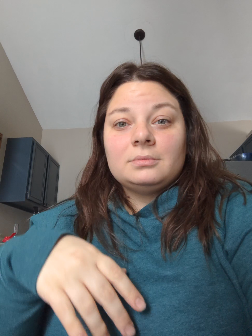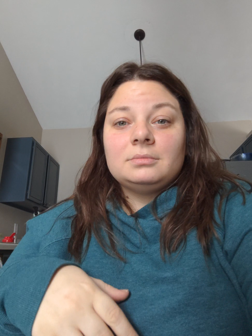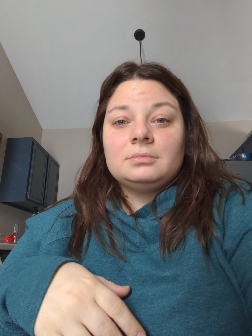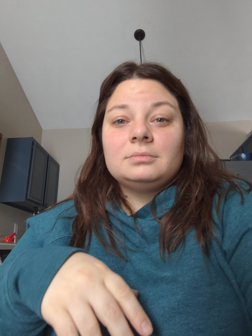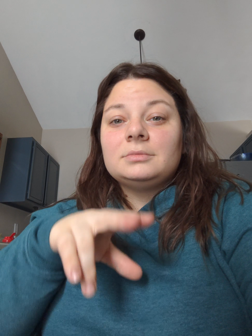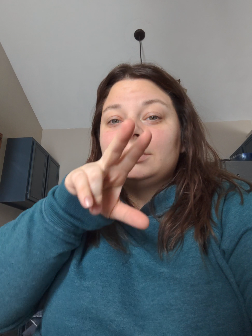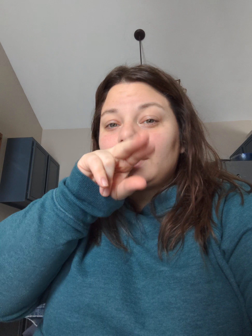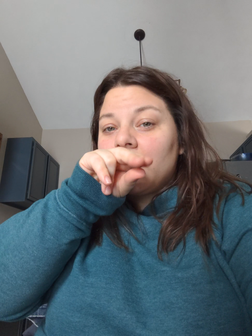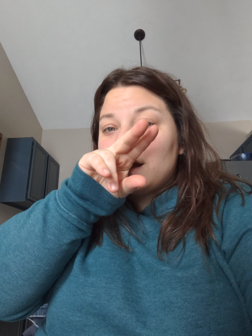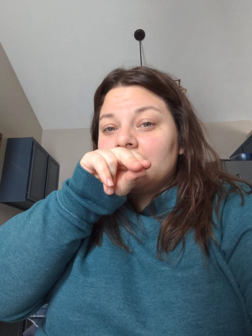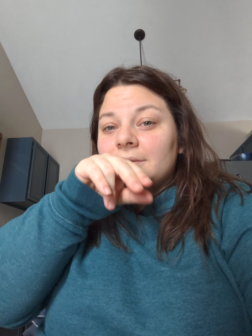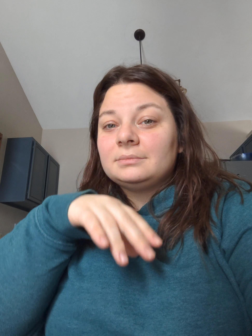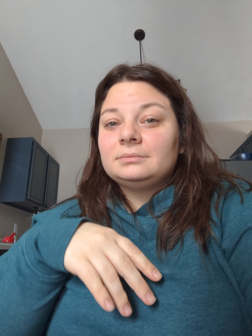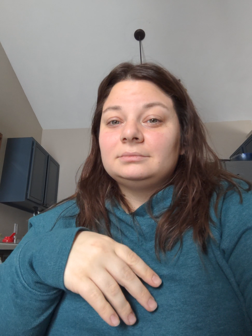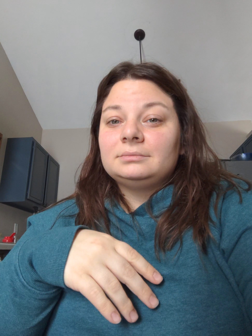duck